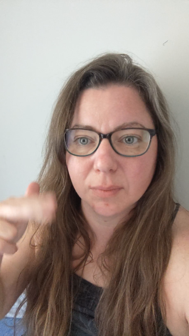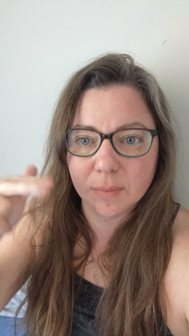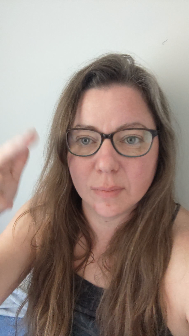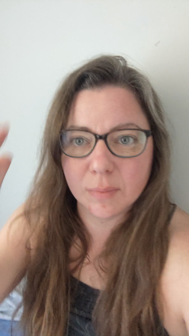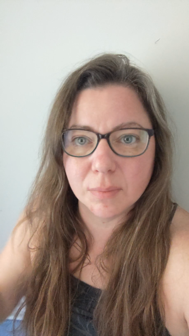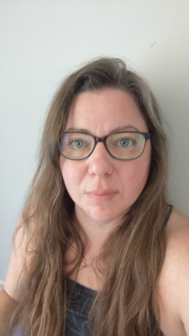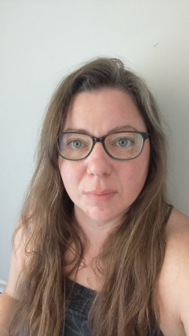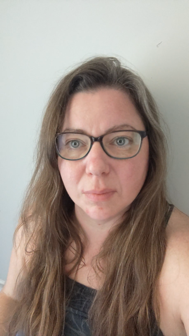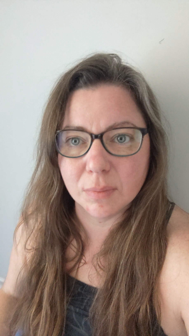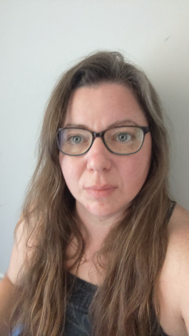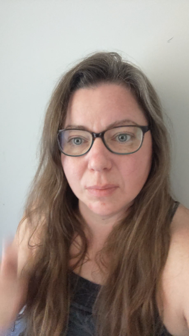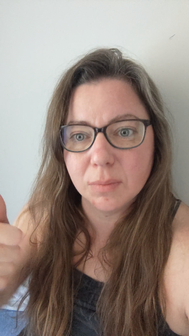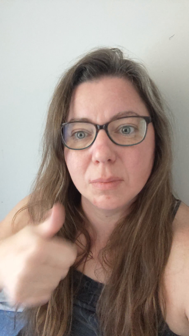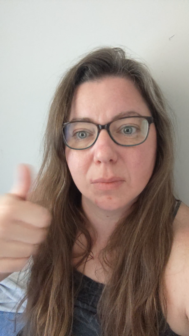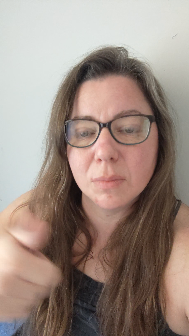basement